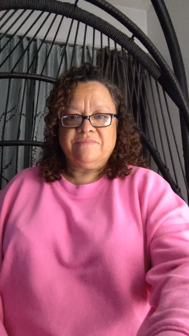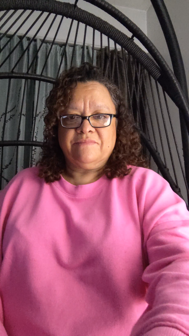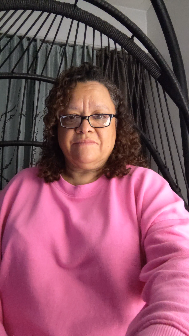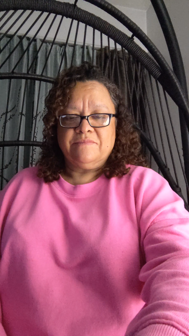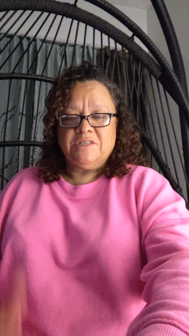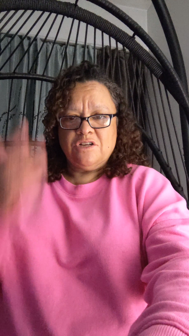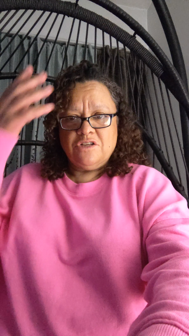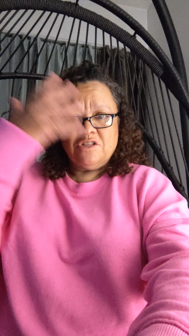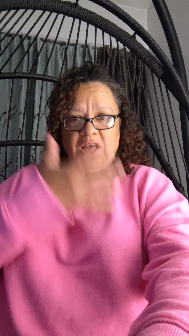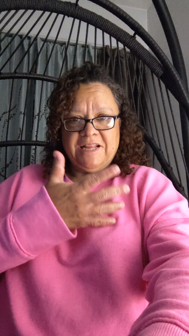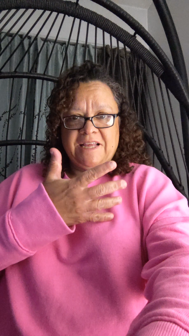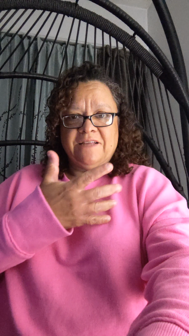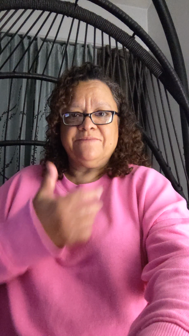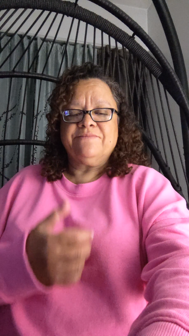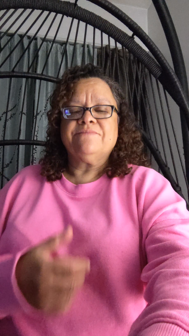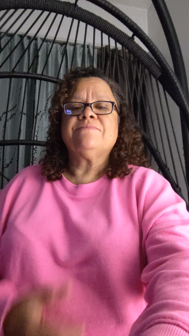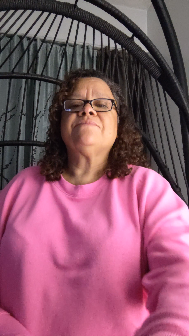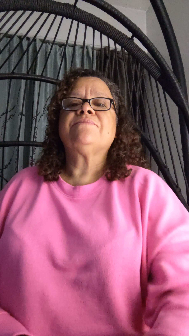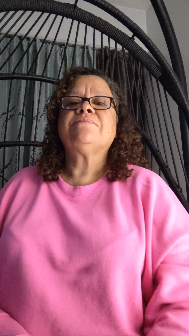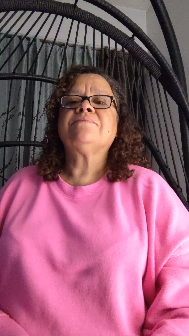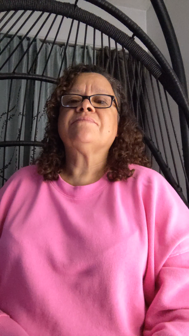dark